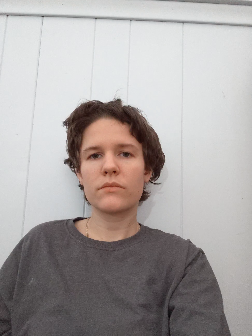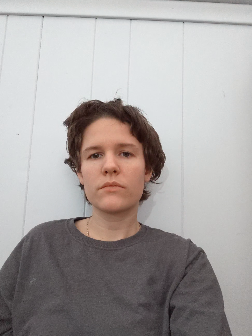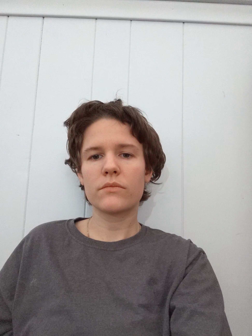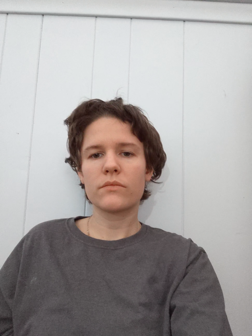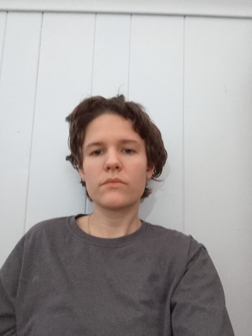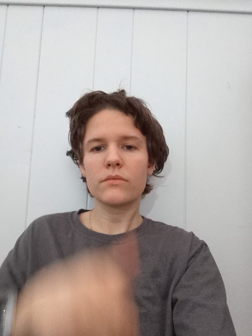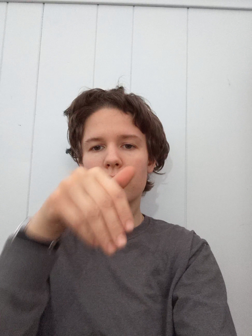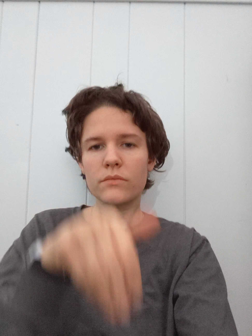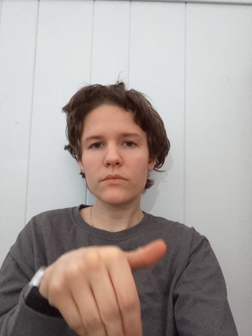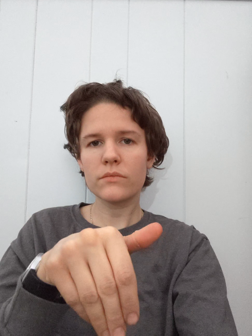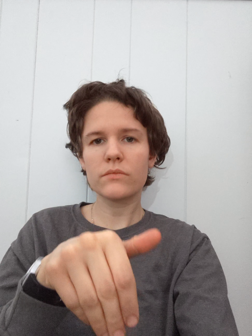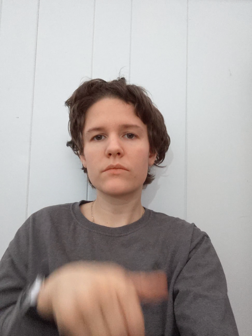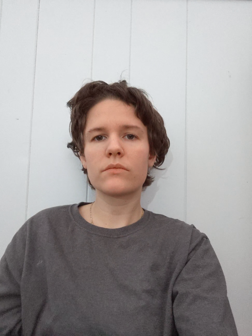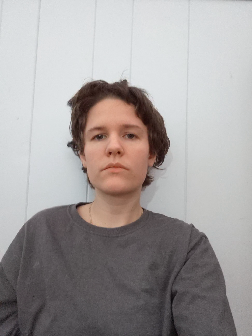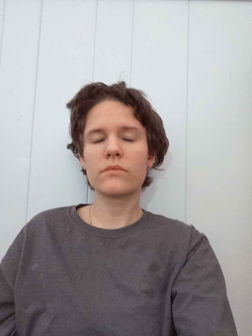night